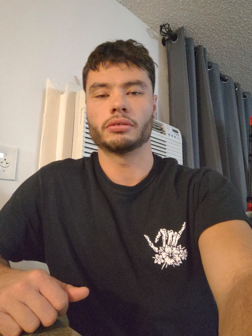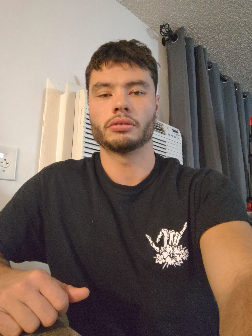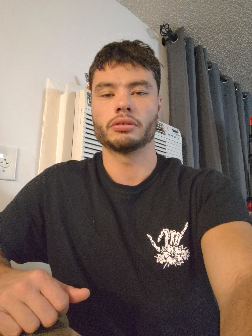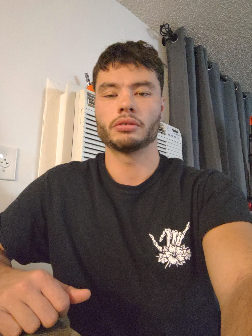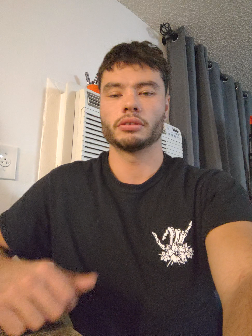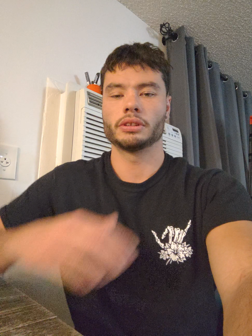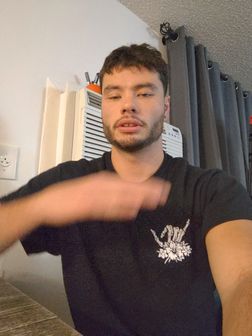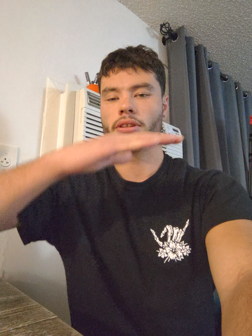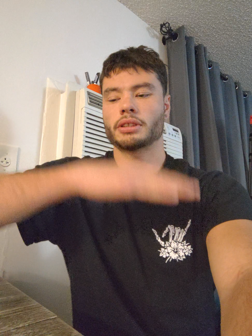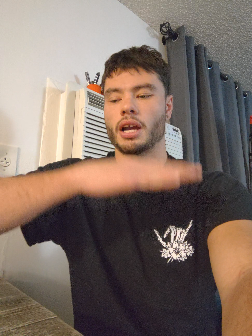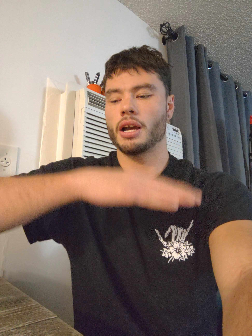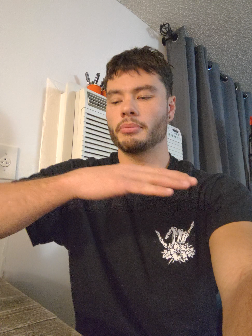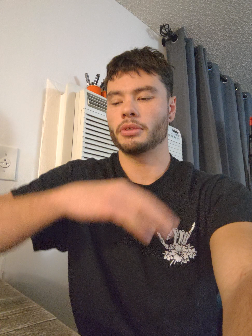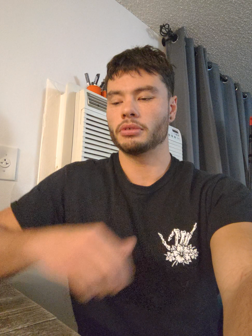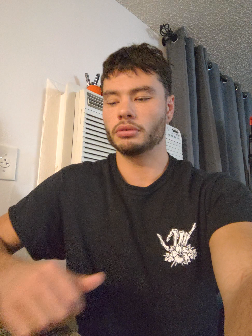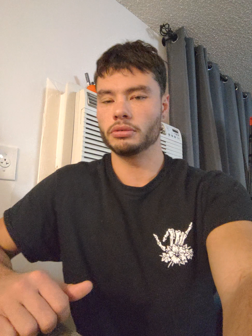table